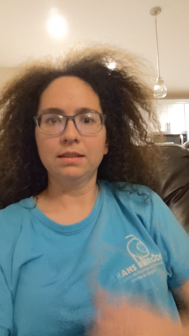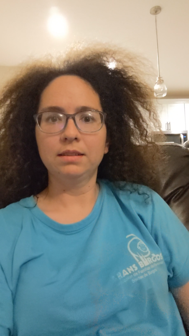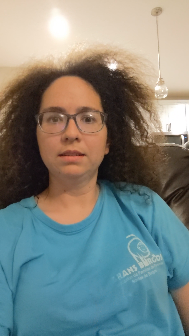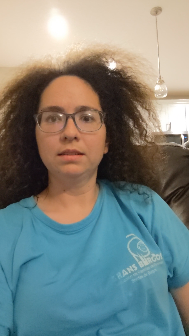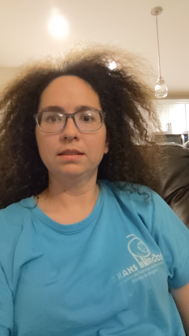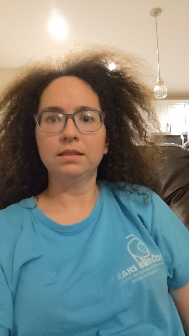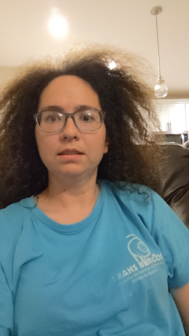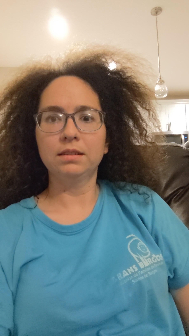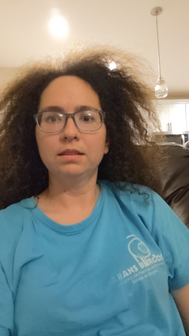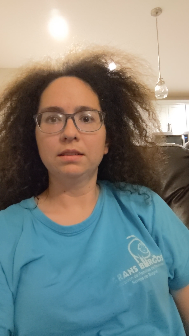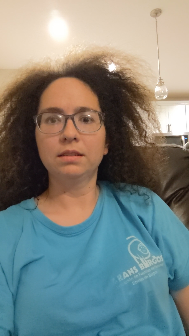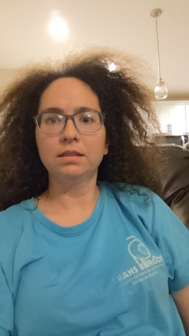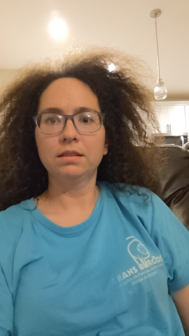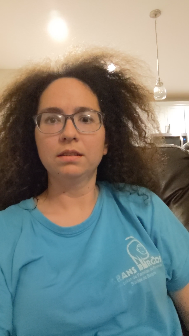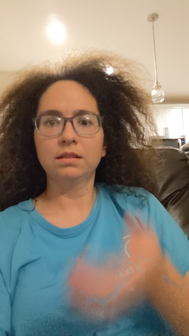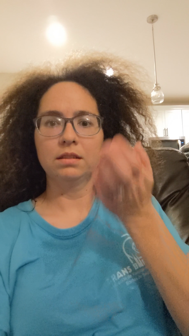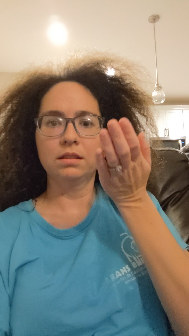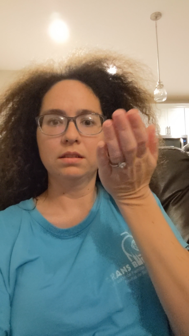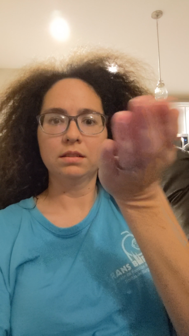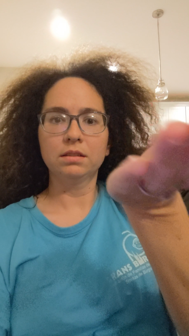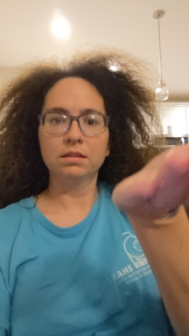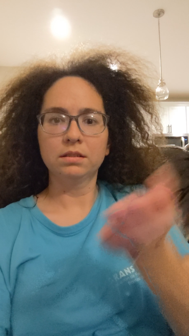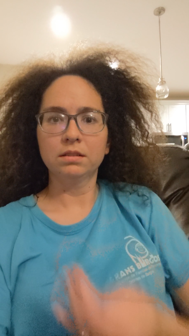oven